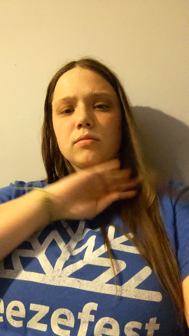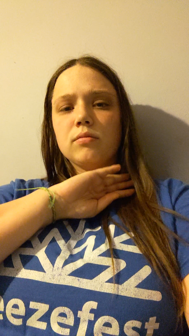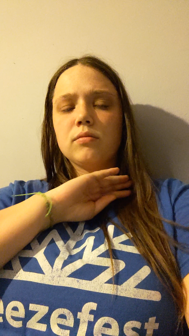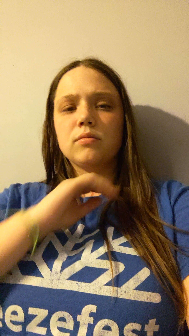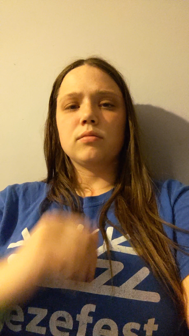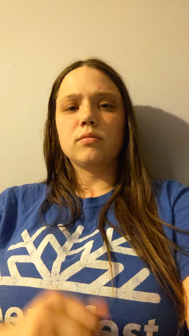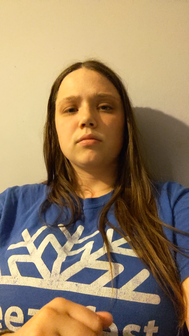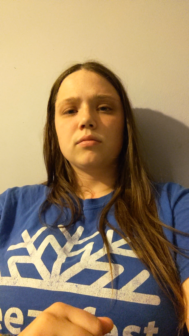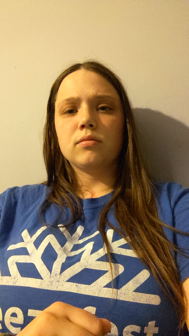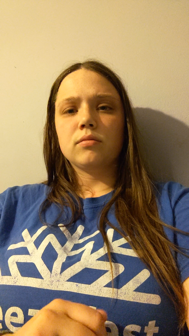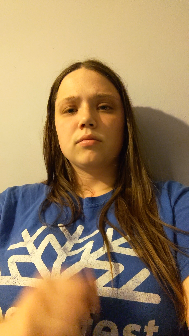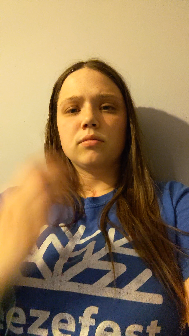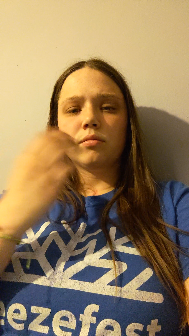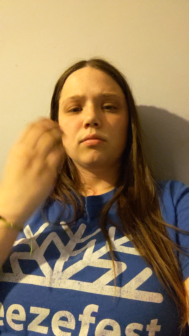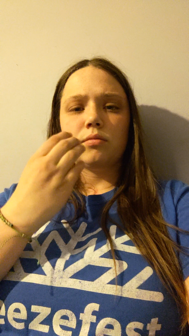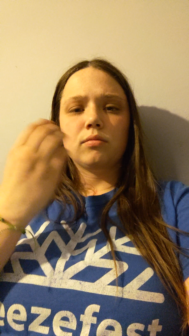shake